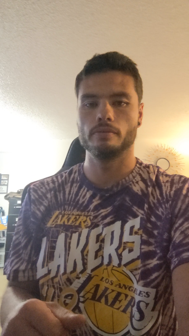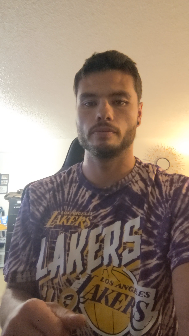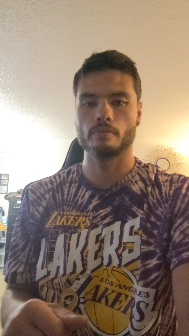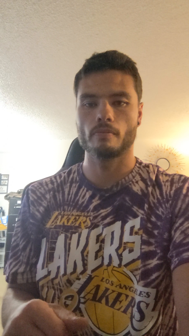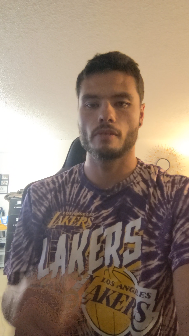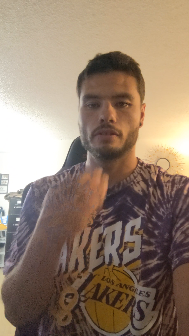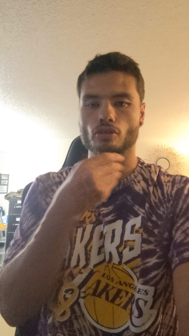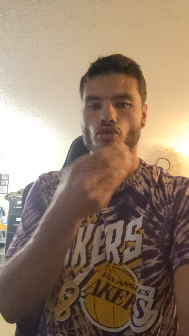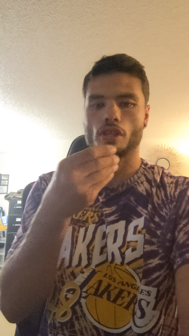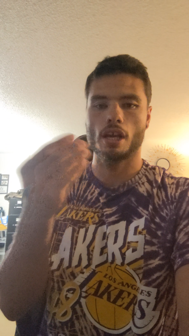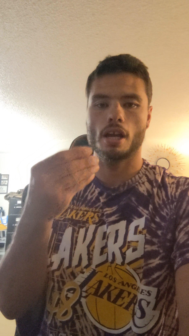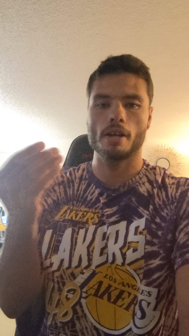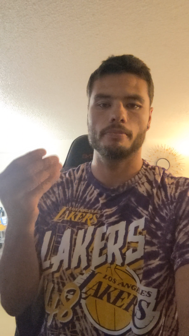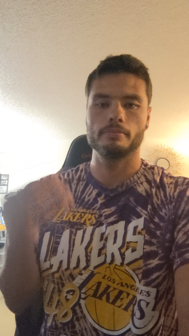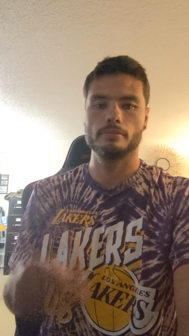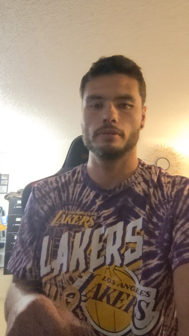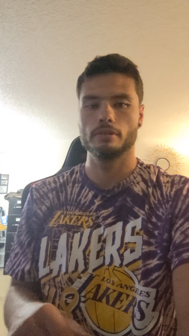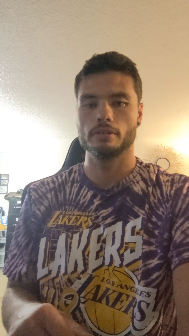shopping